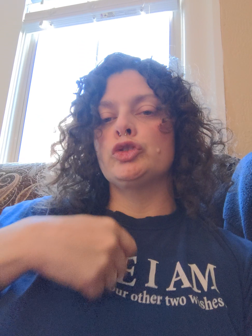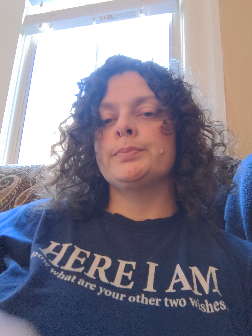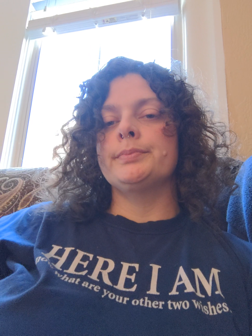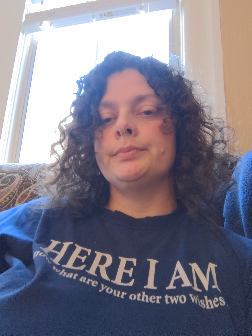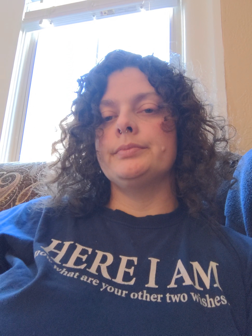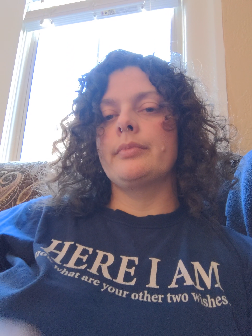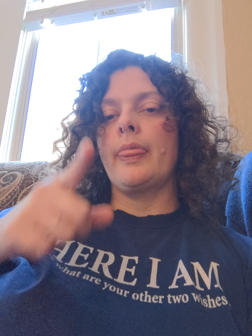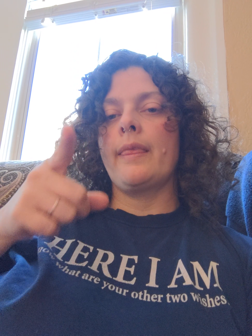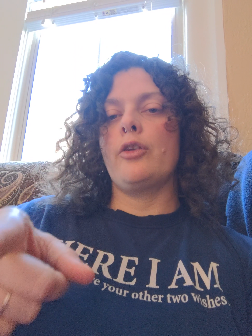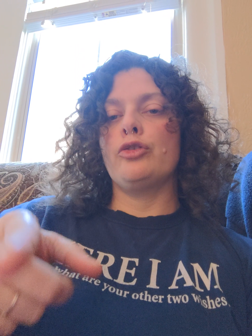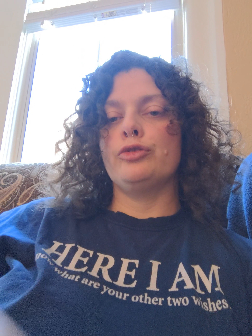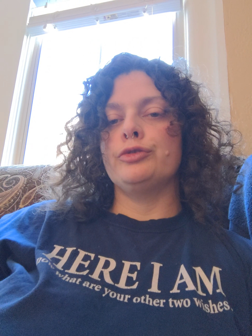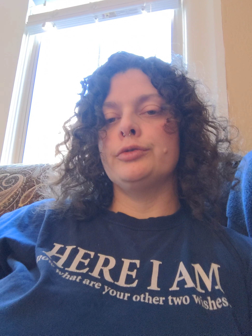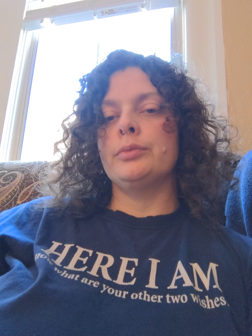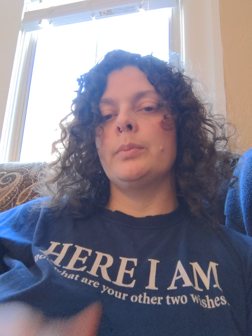there